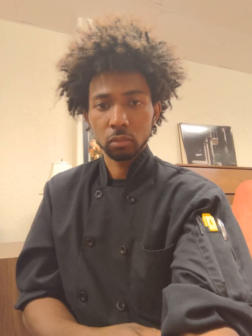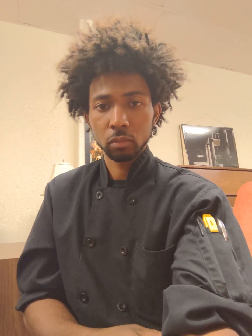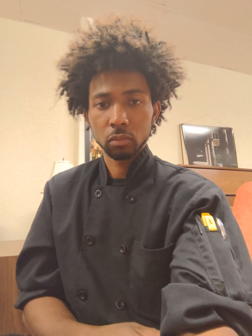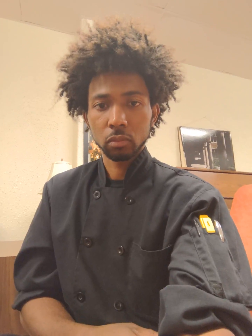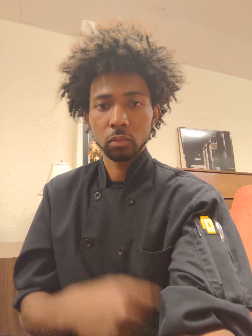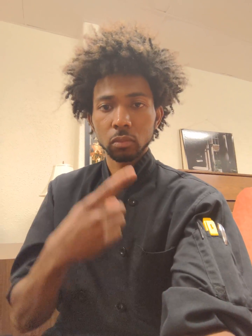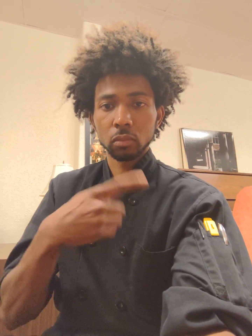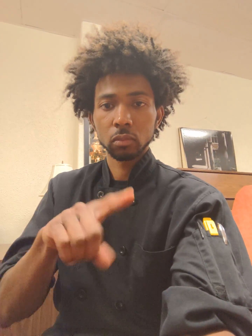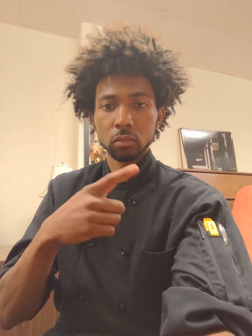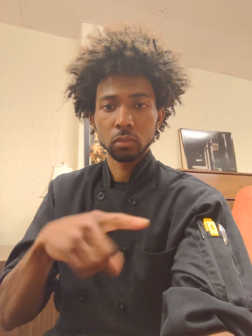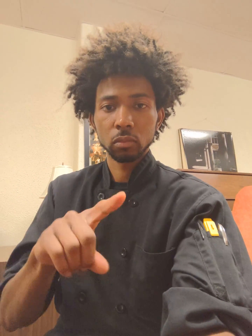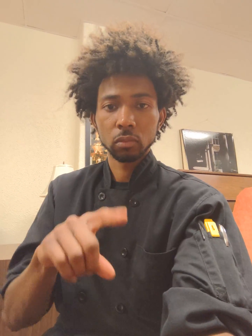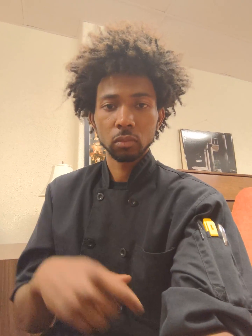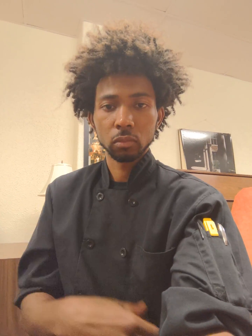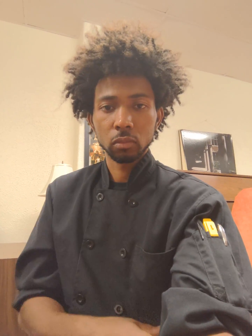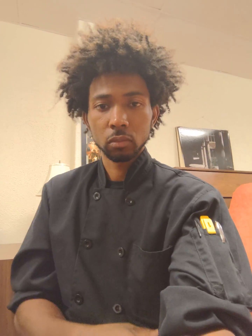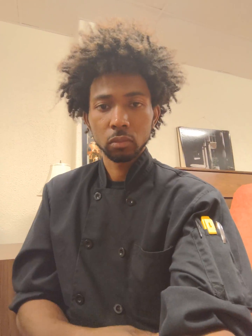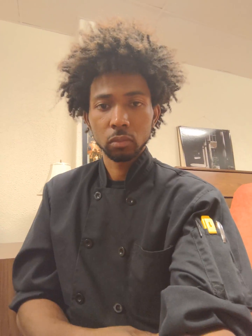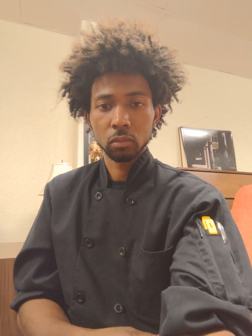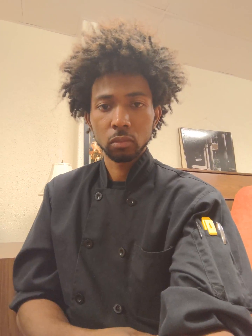knife